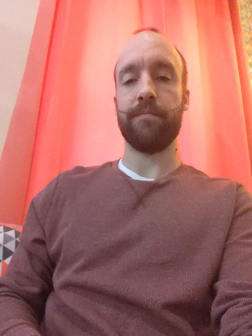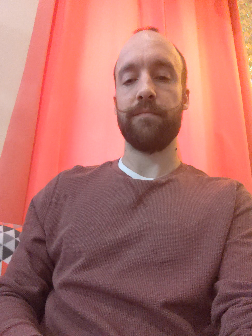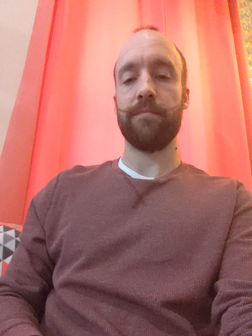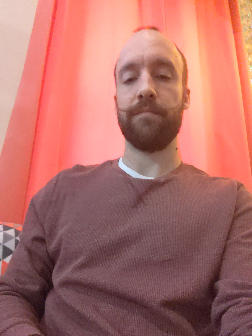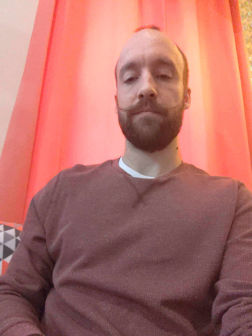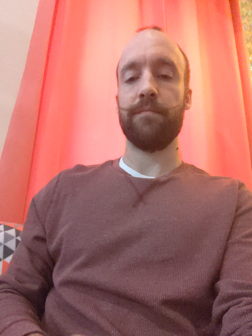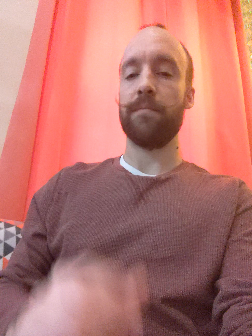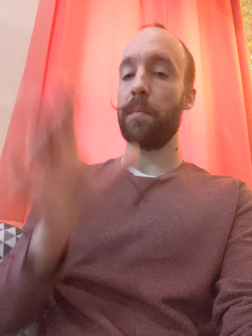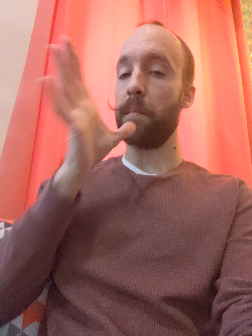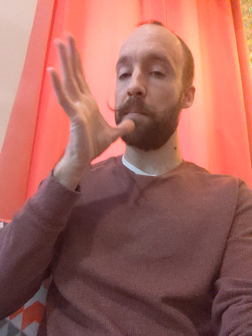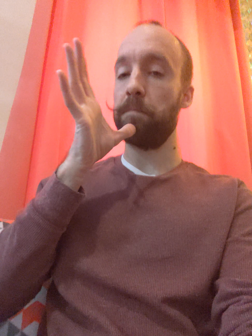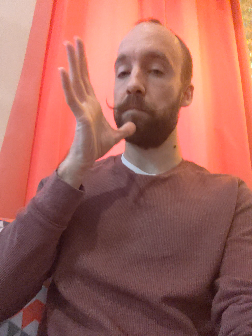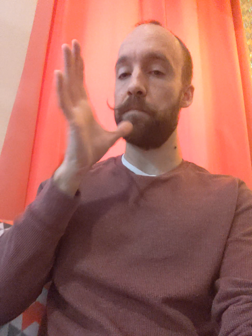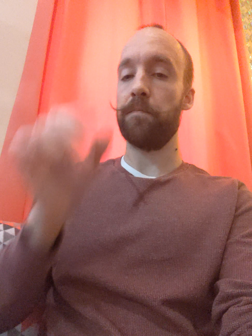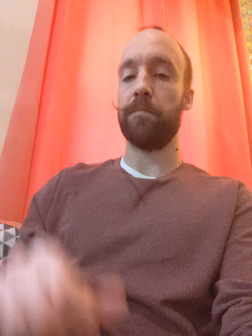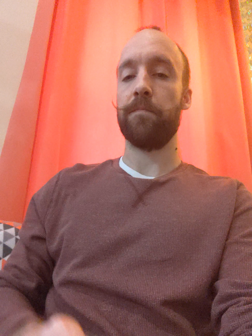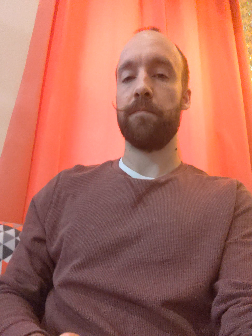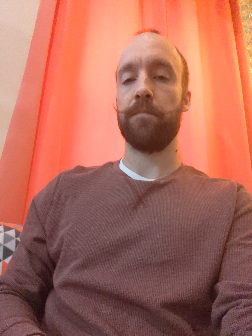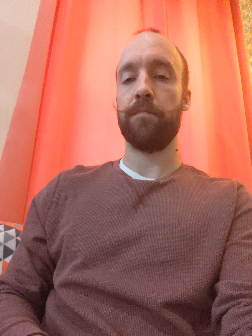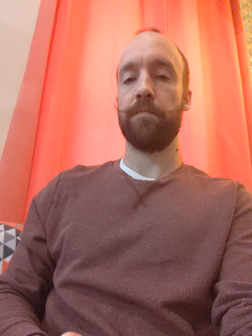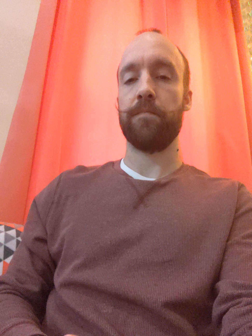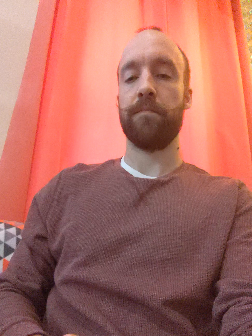mom